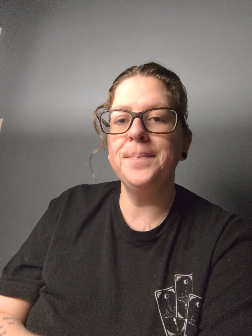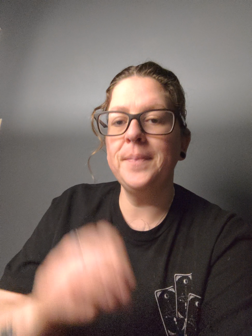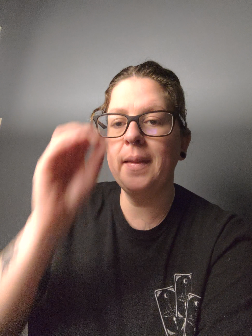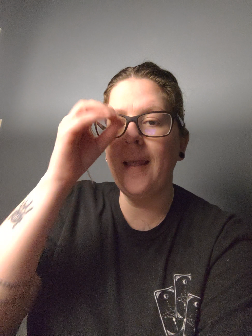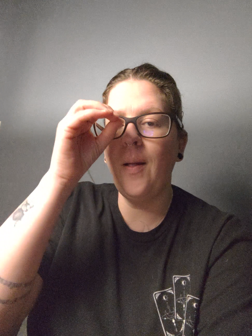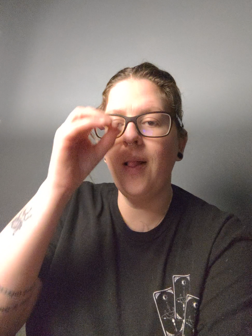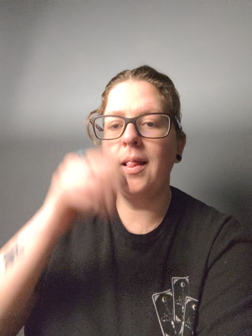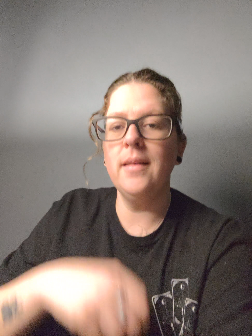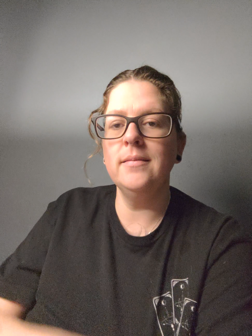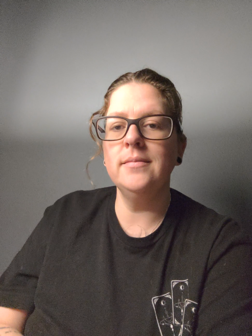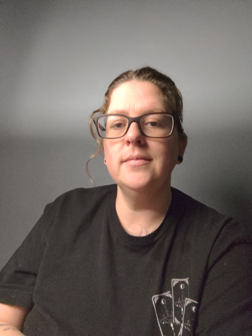owl